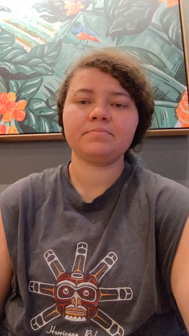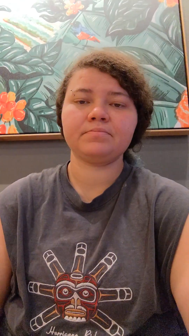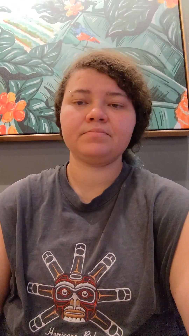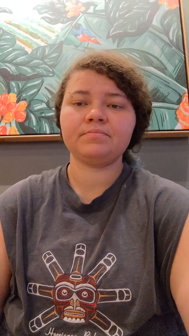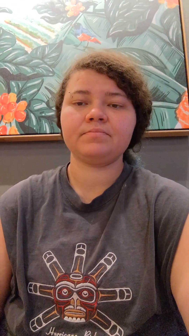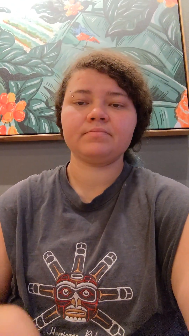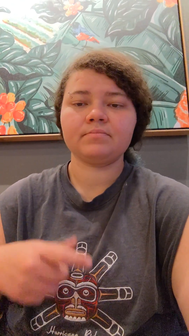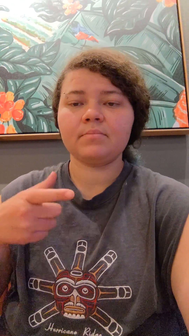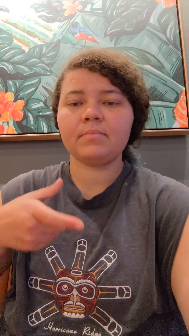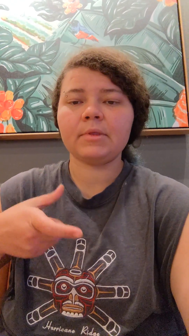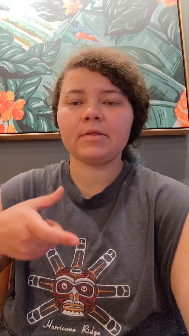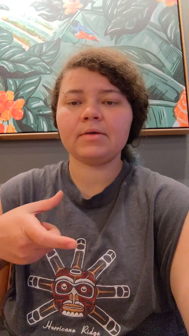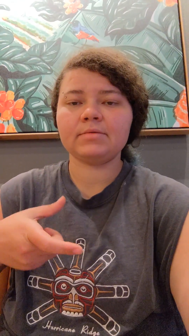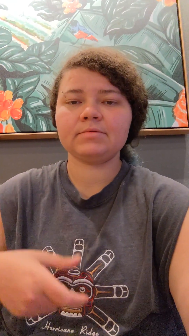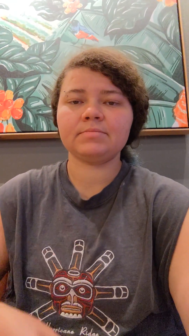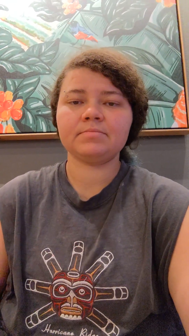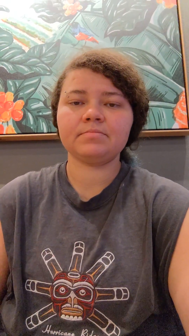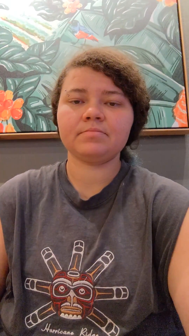plate